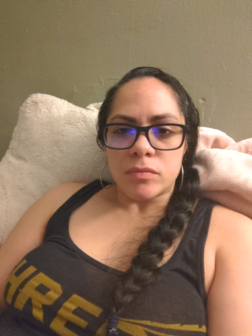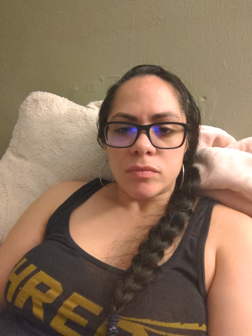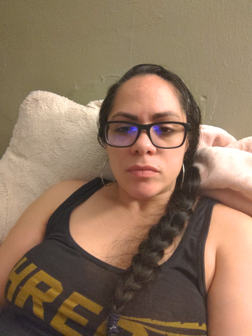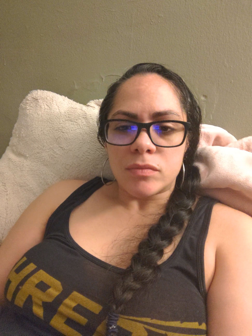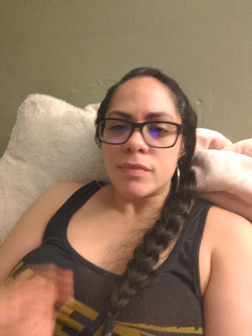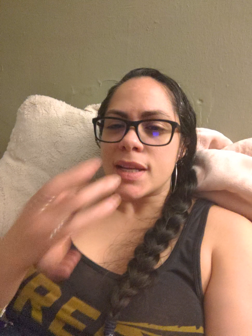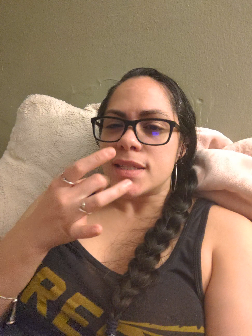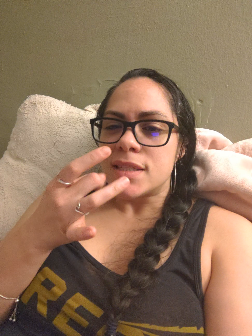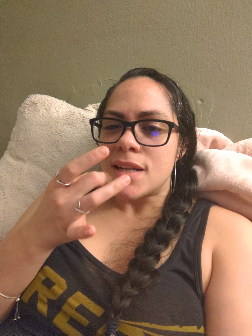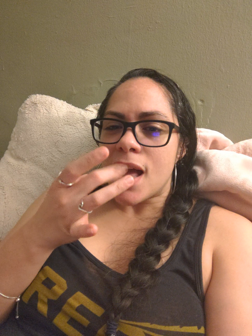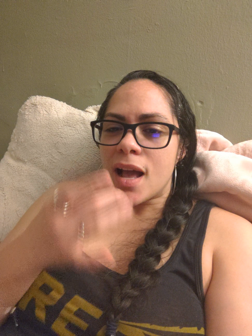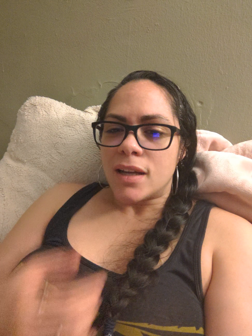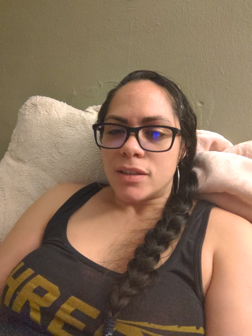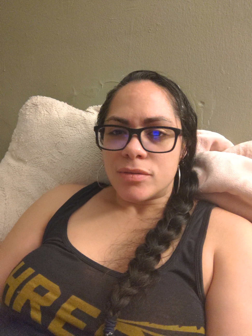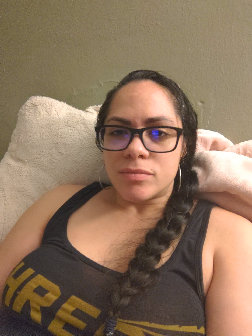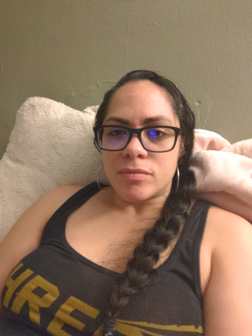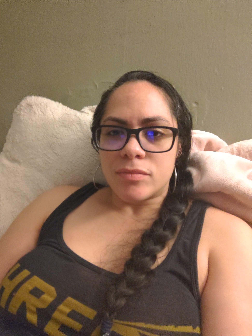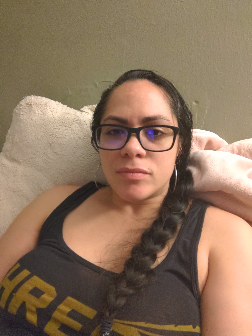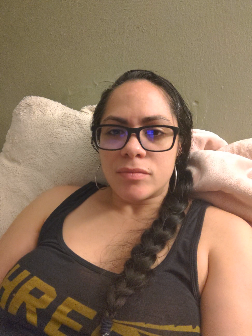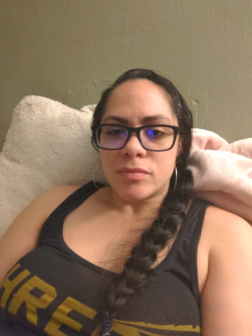snack